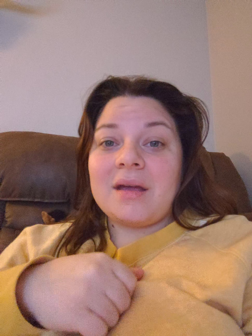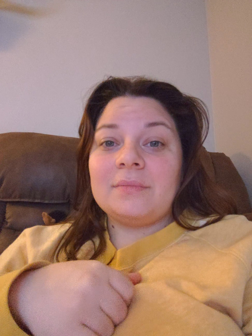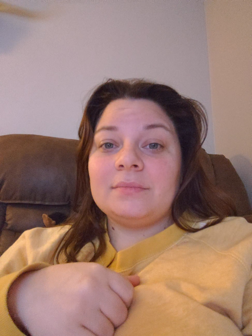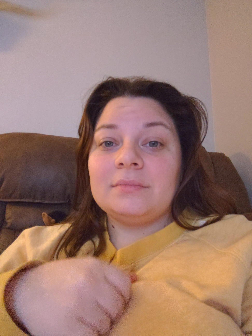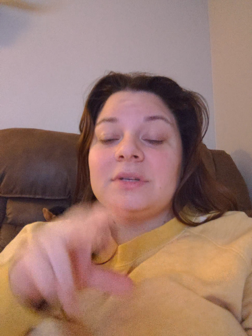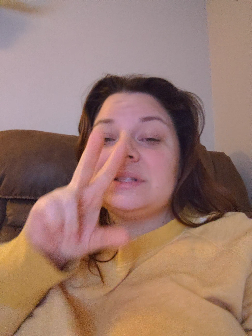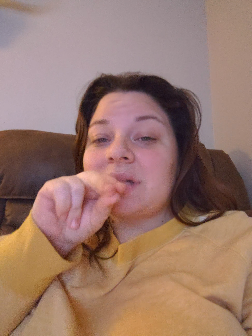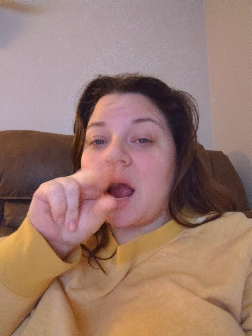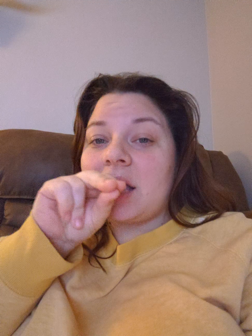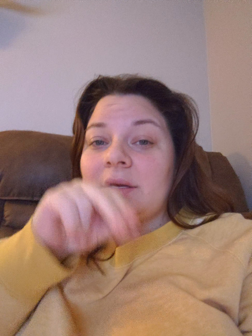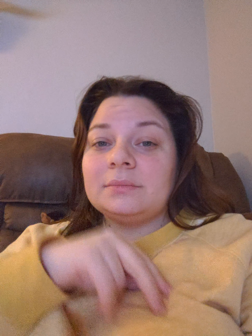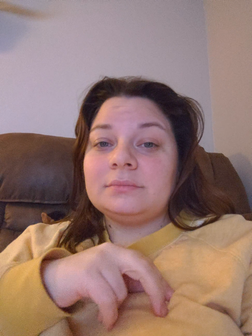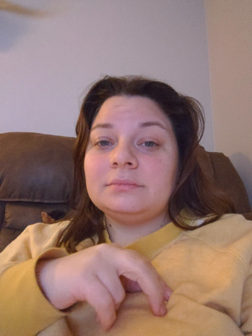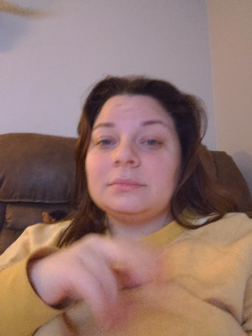duck